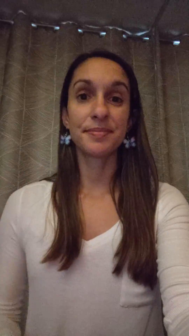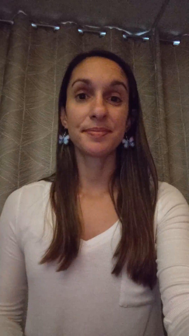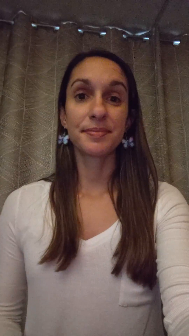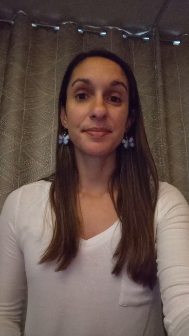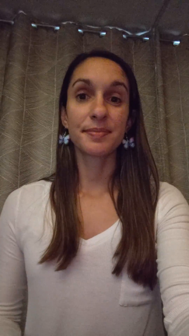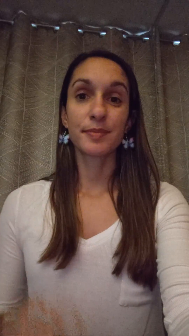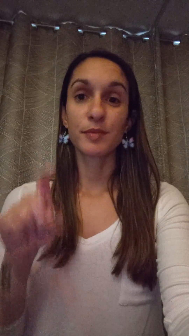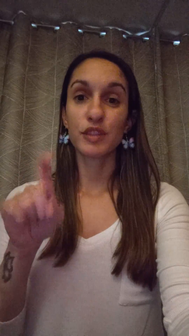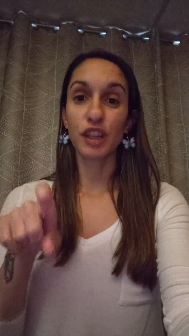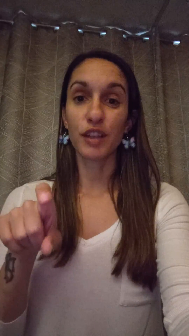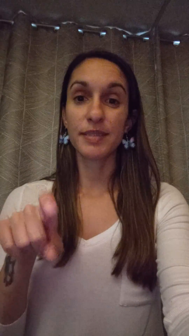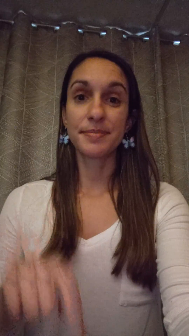should